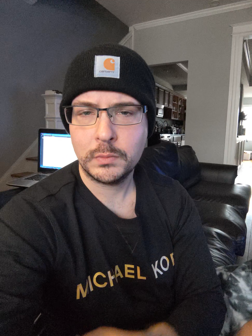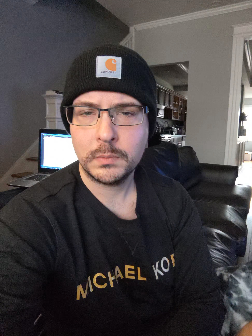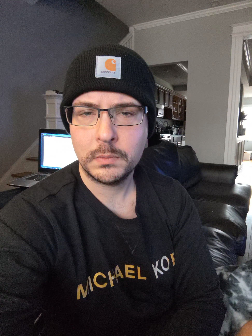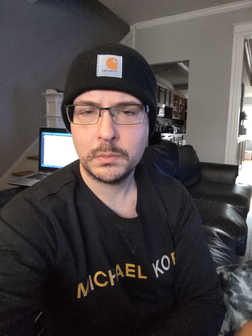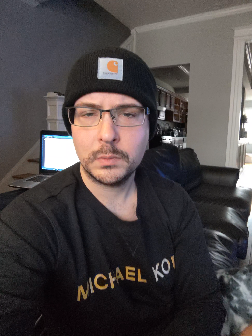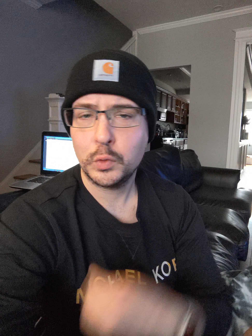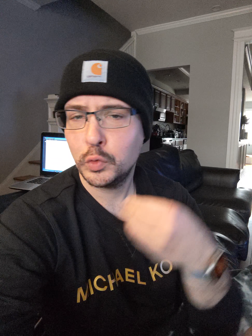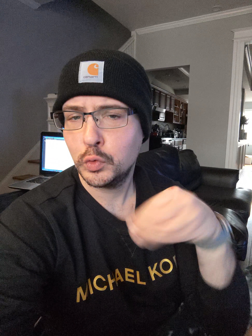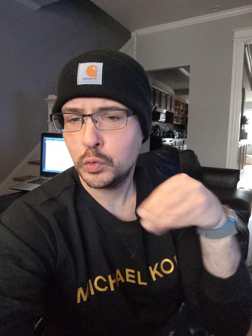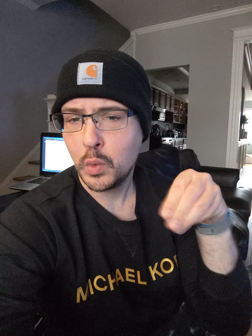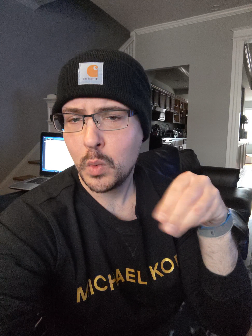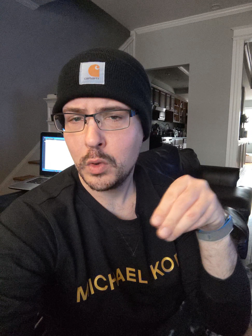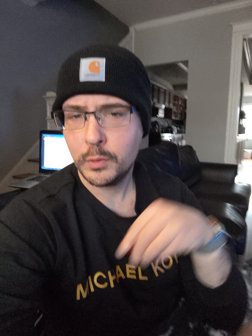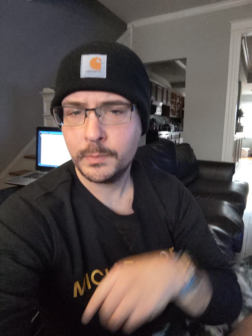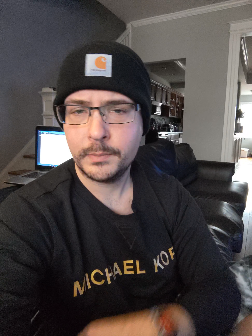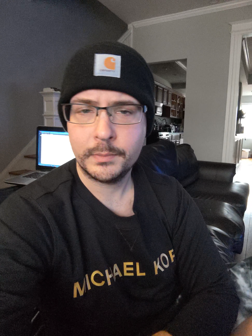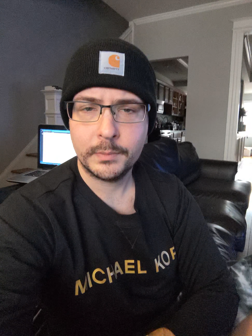store